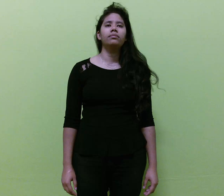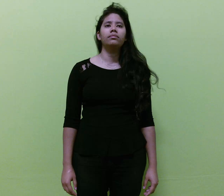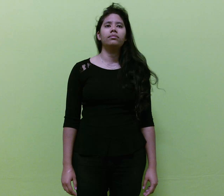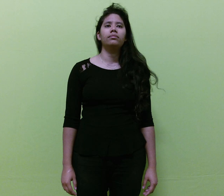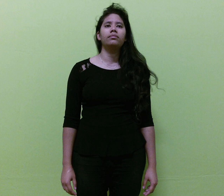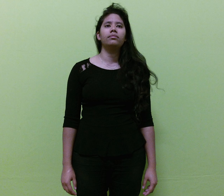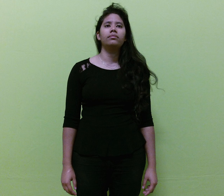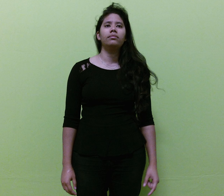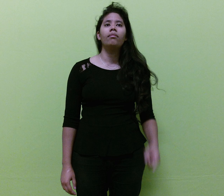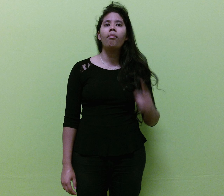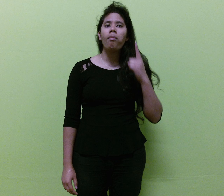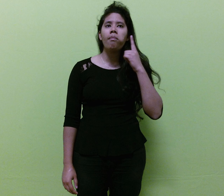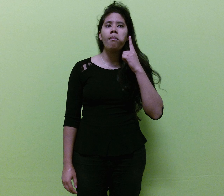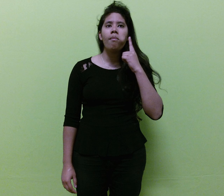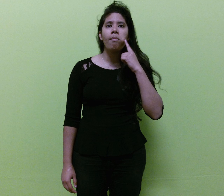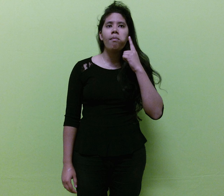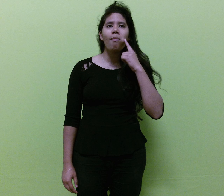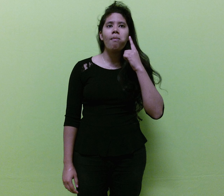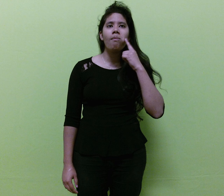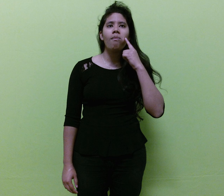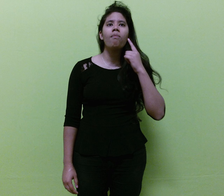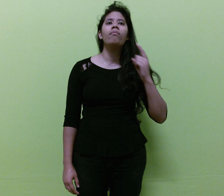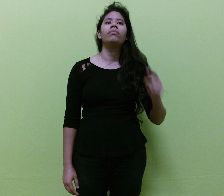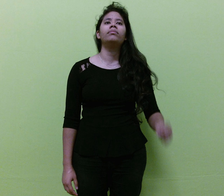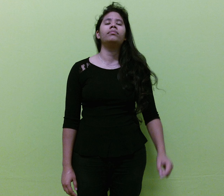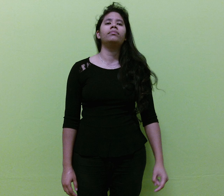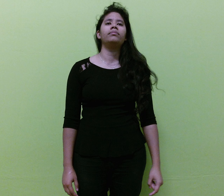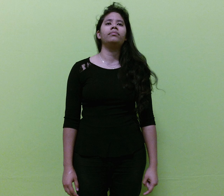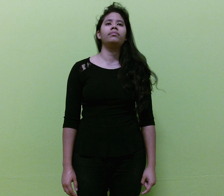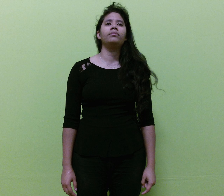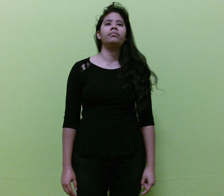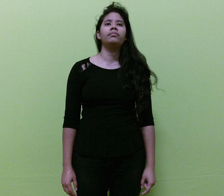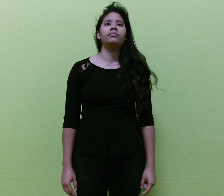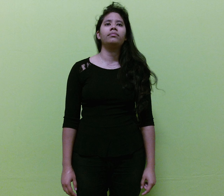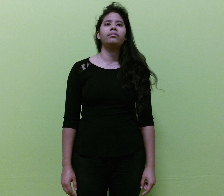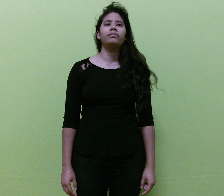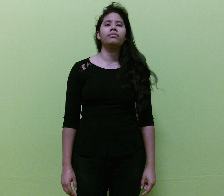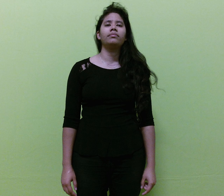bala